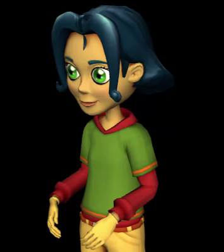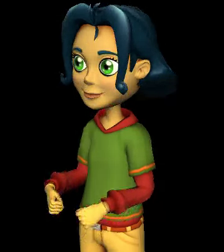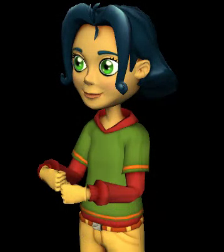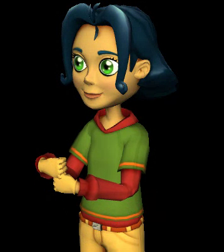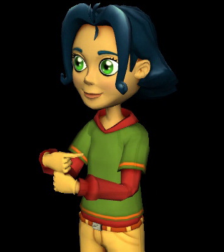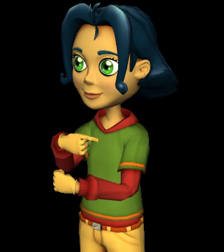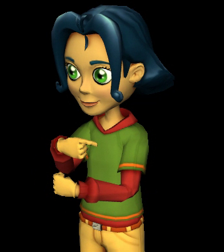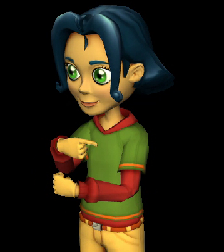يتخلص من